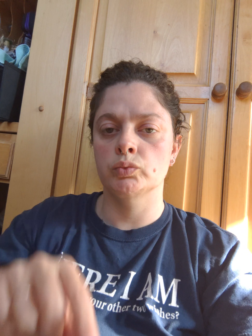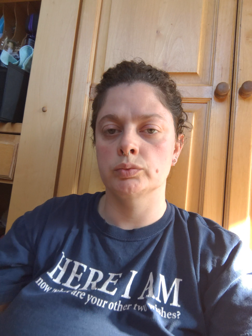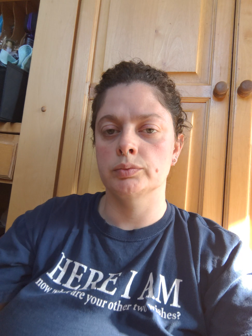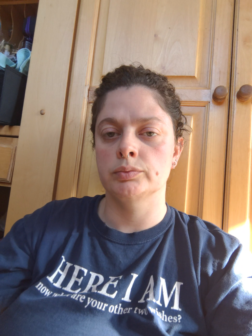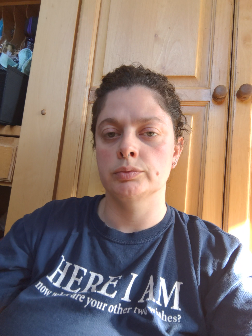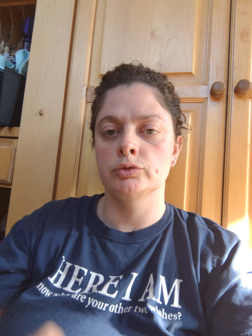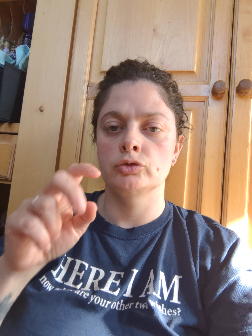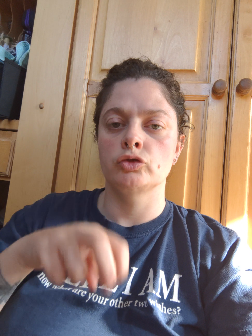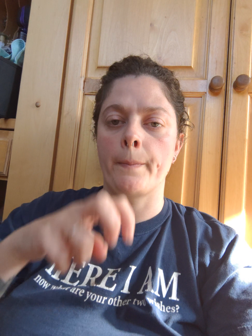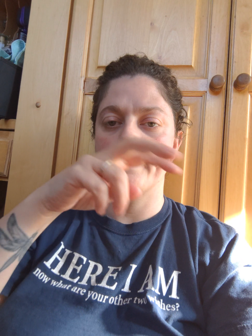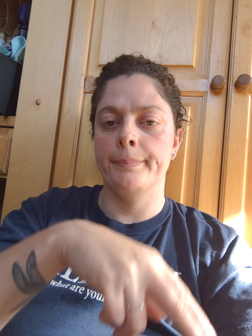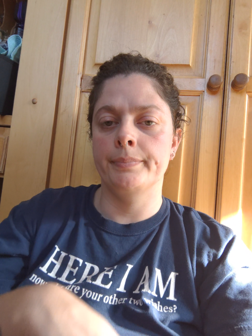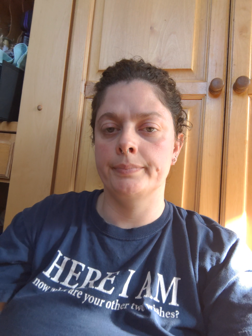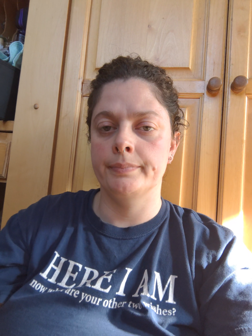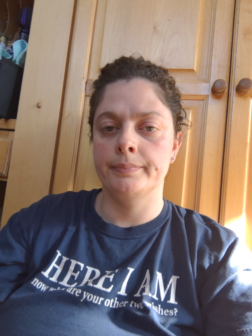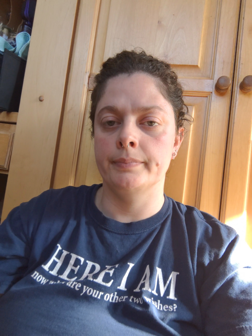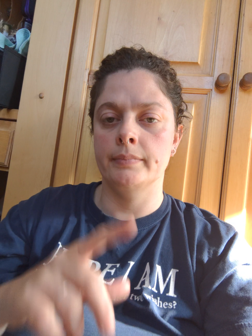jump